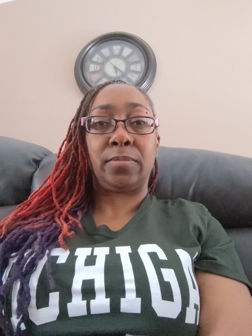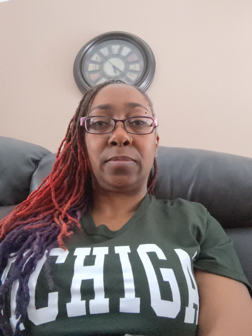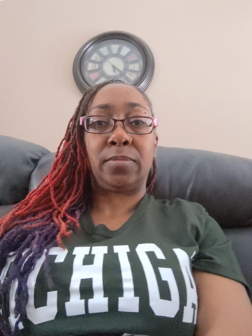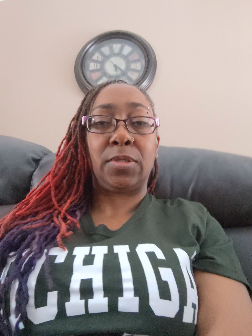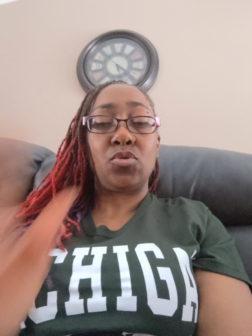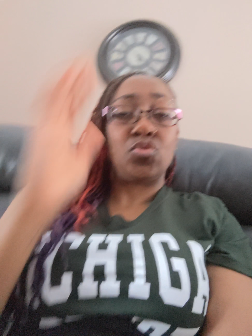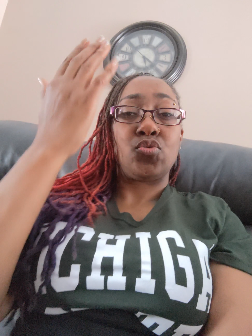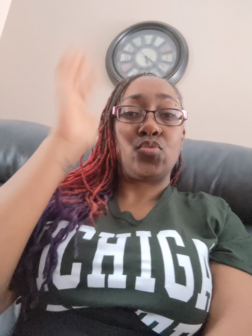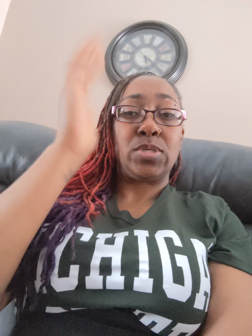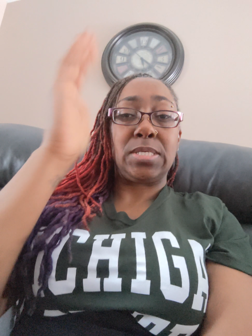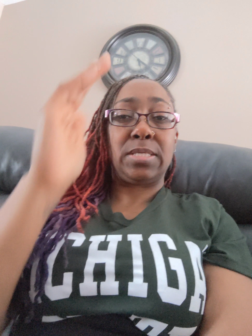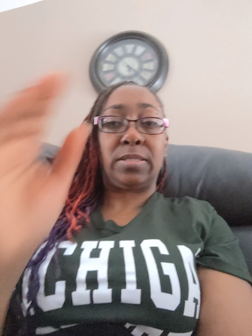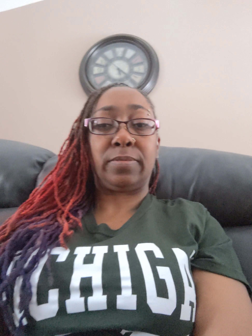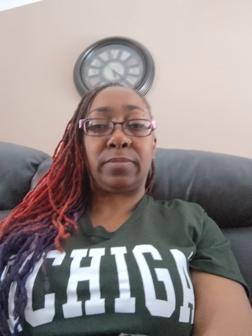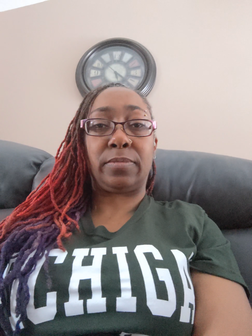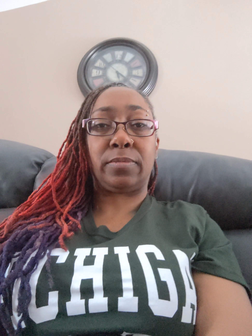tree